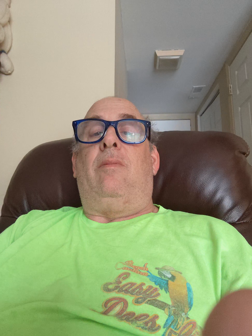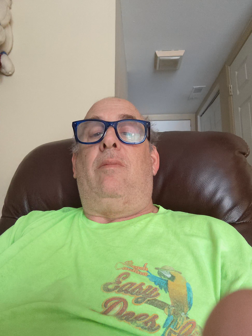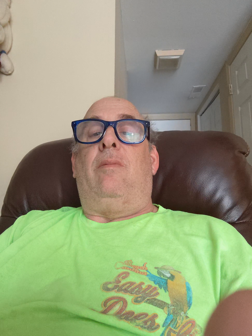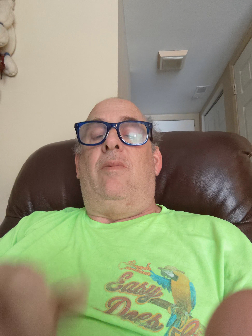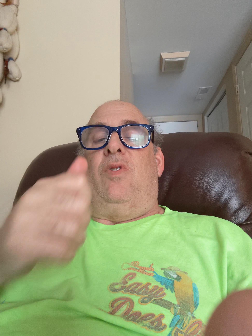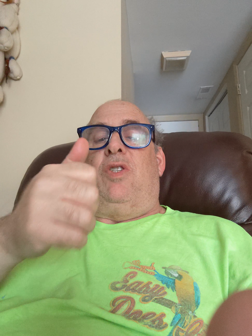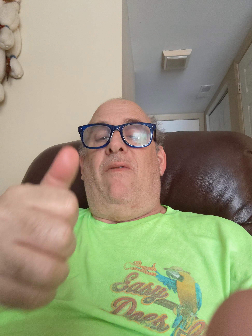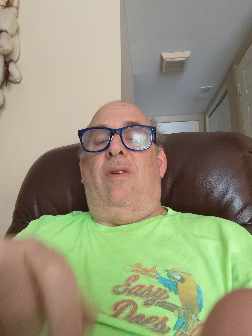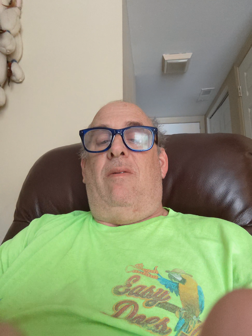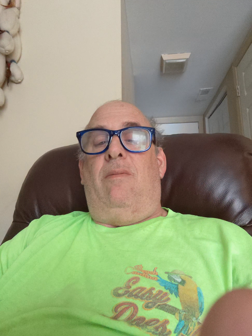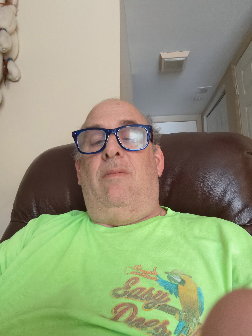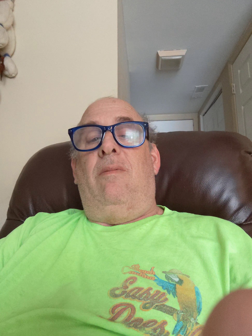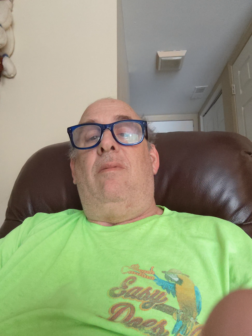yourself